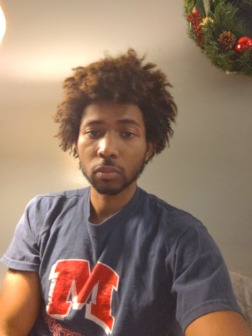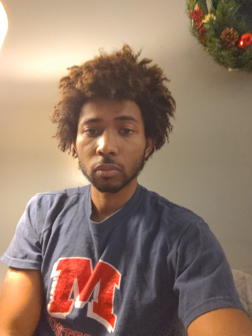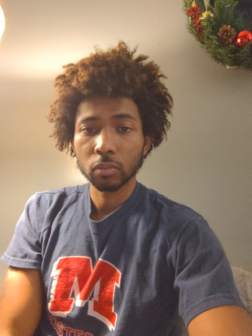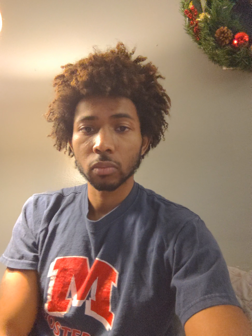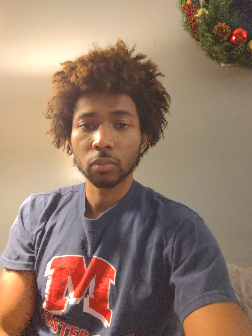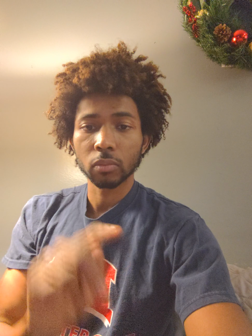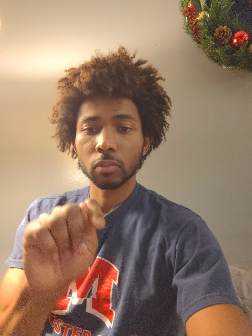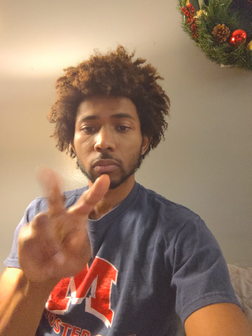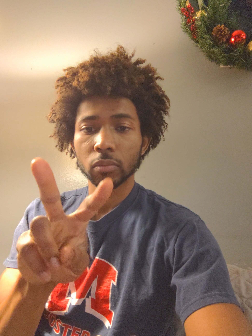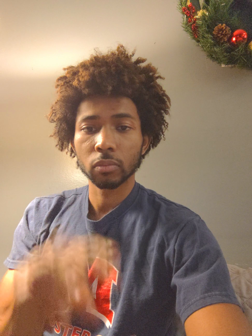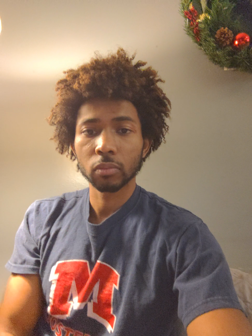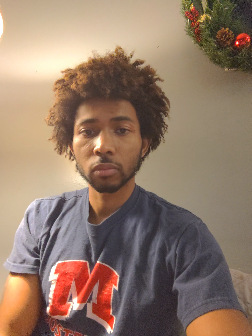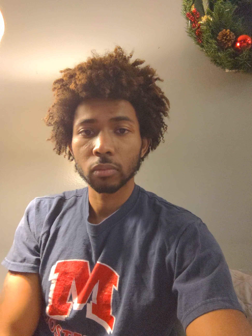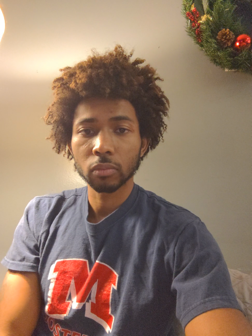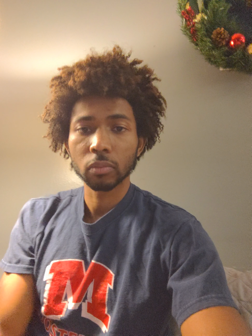TV